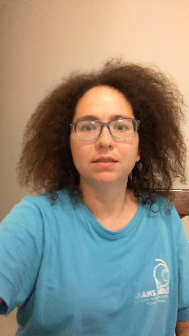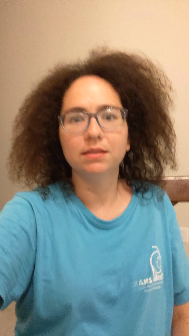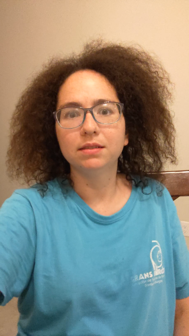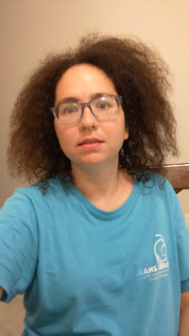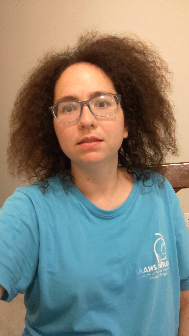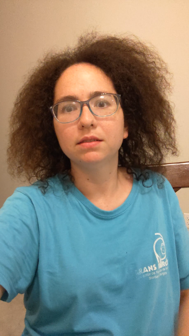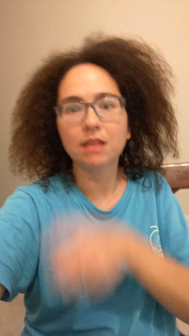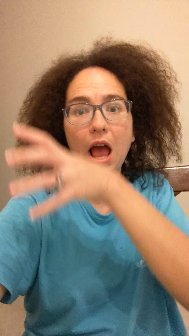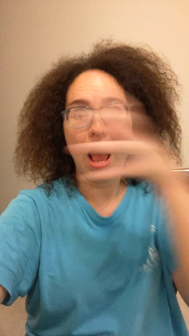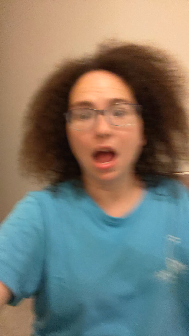much